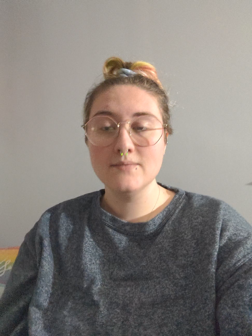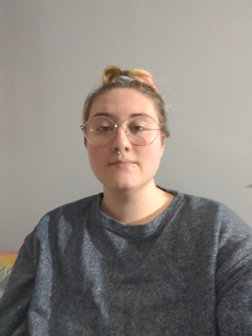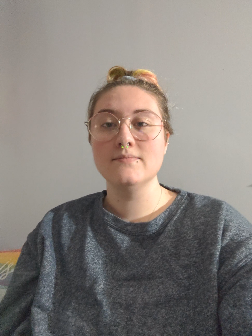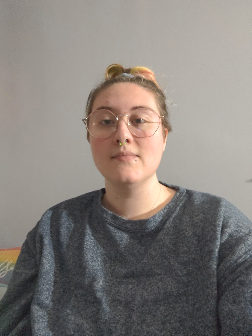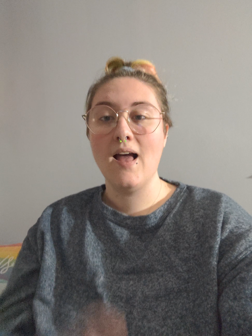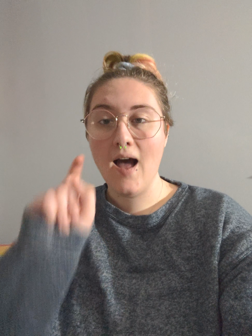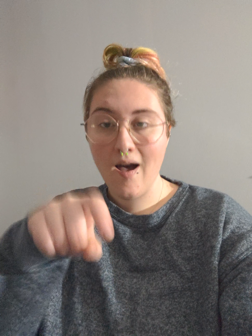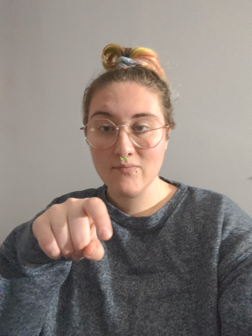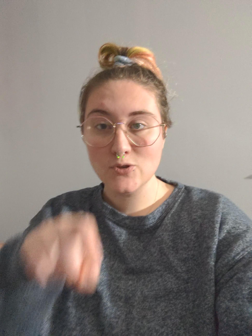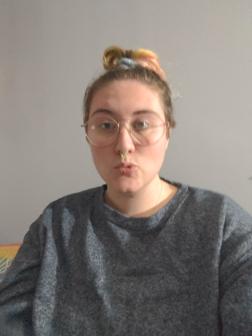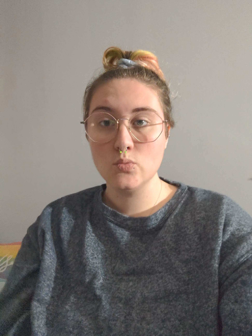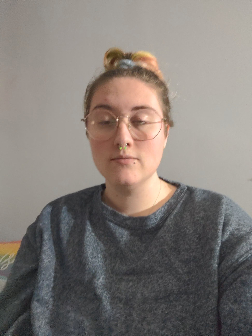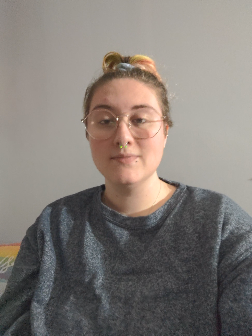have to